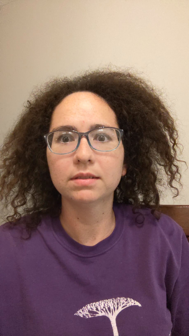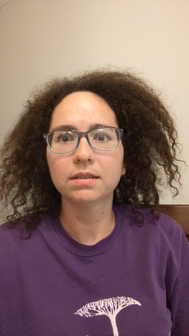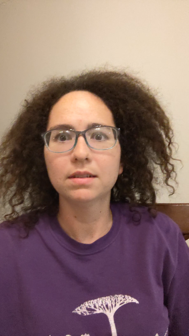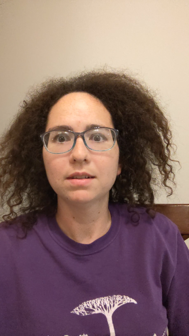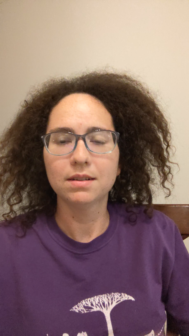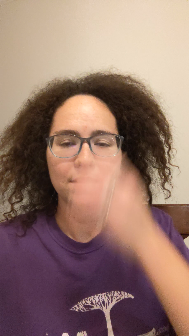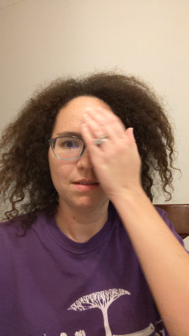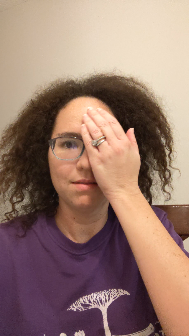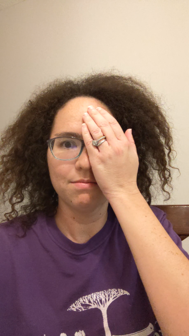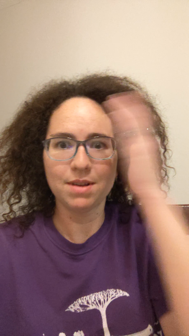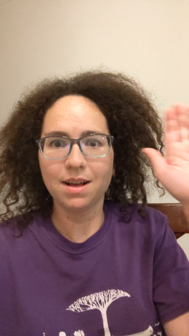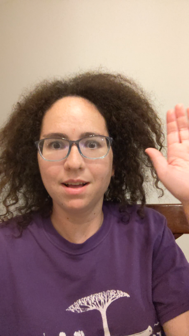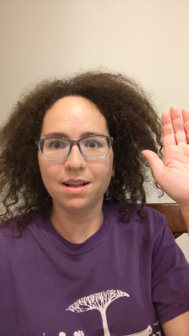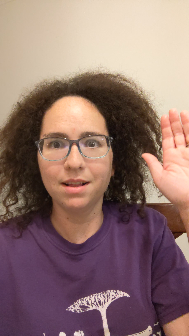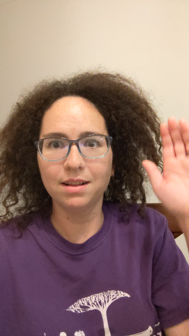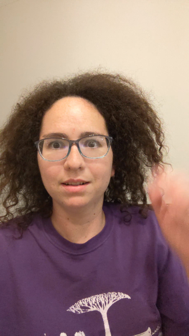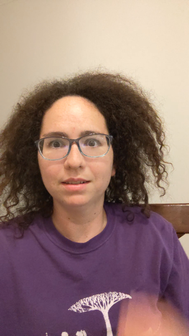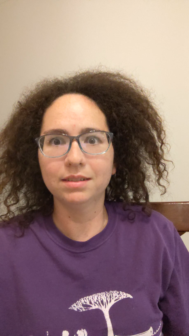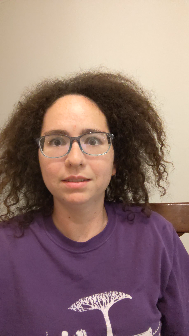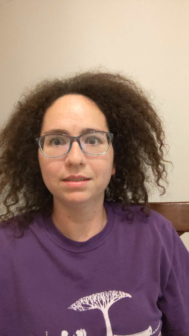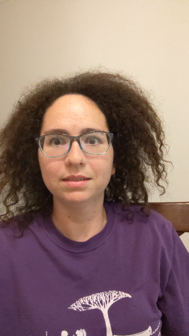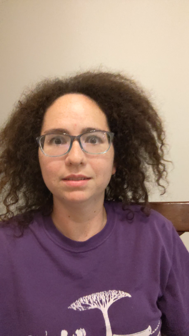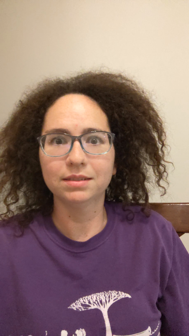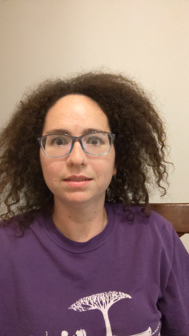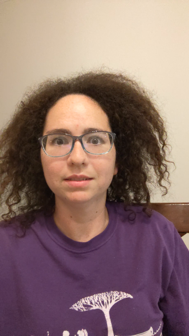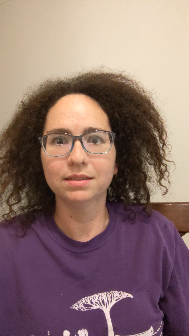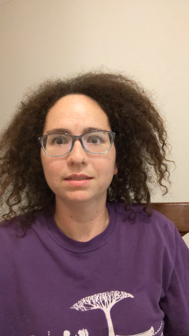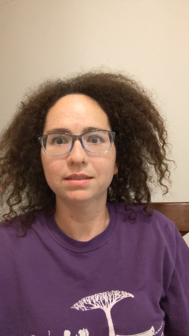peekaboo